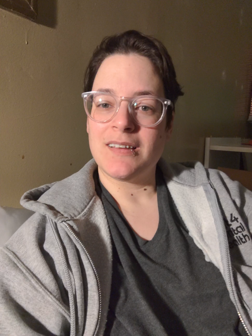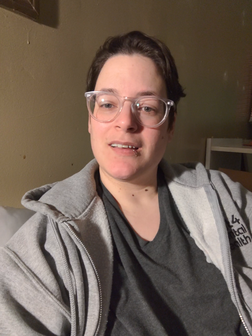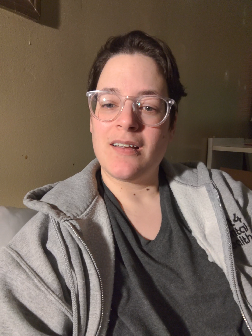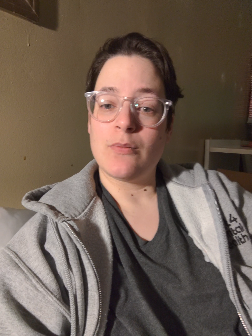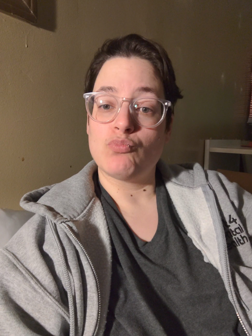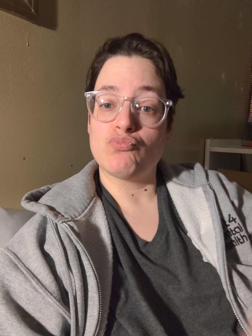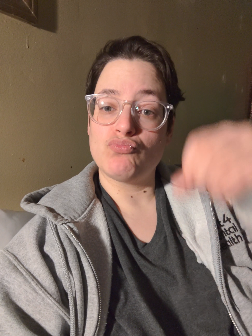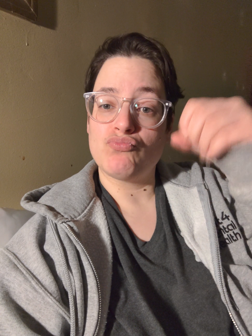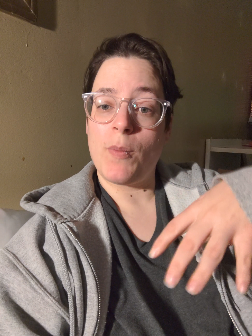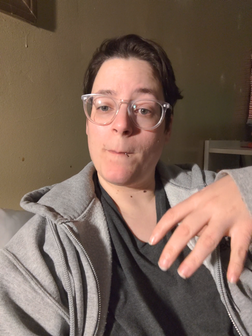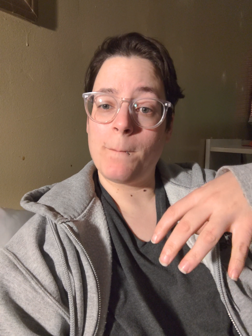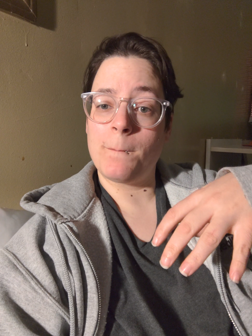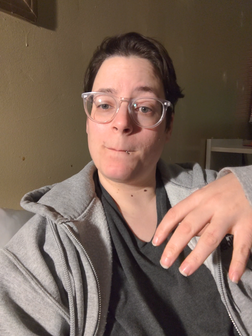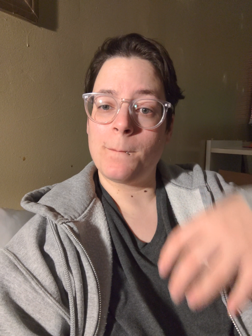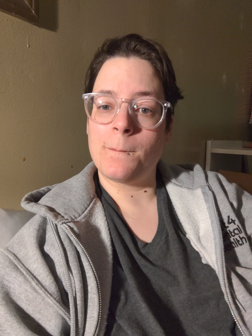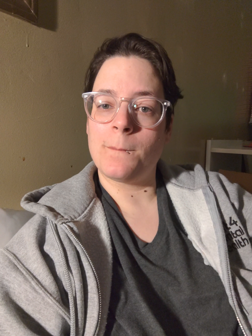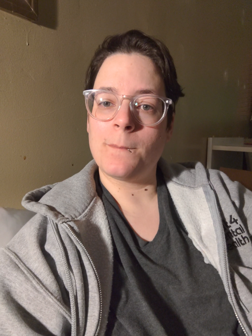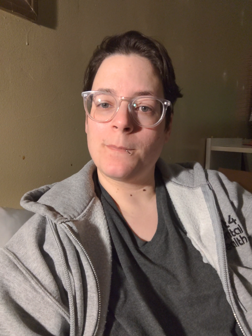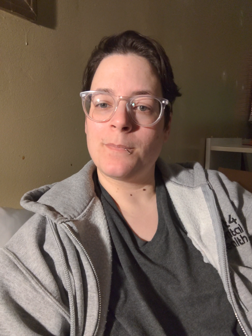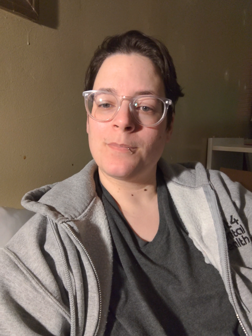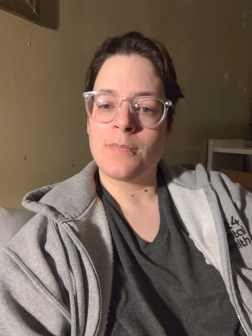drop